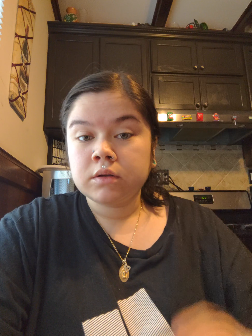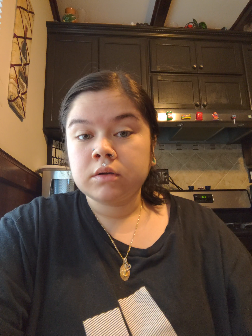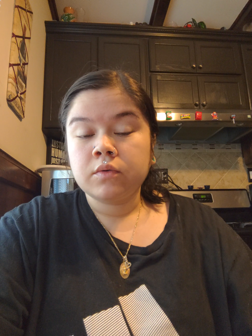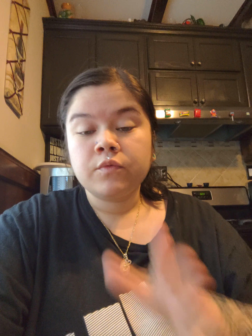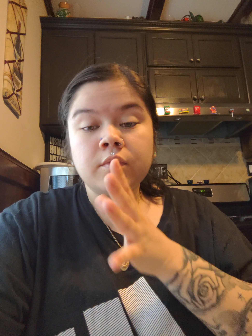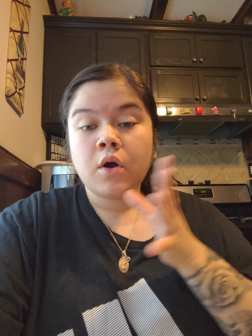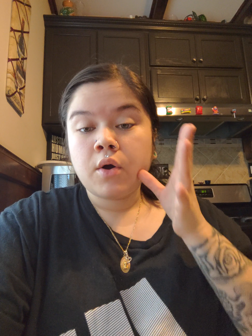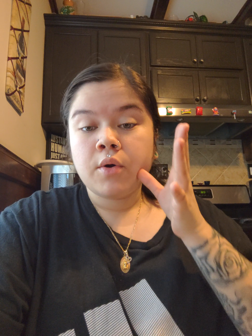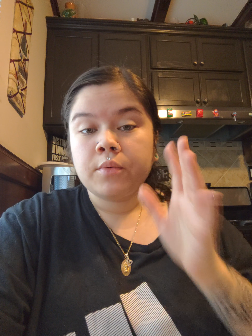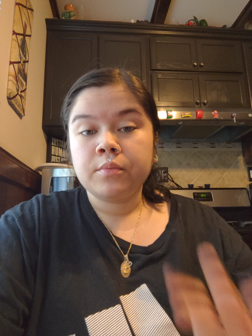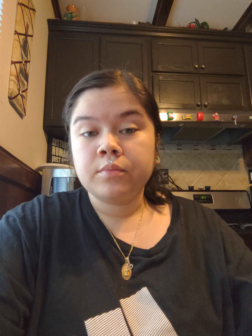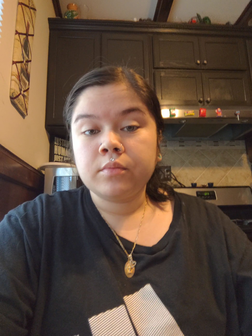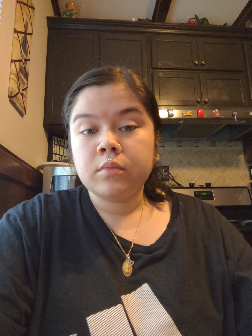farm